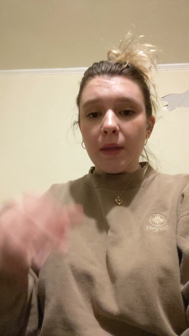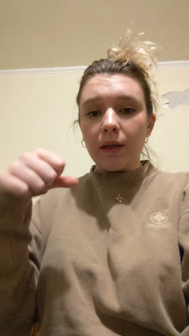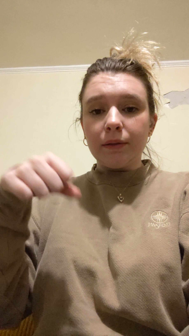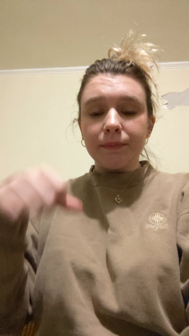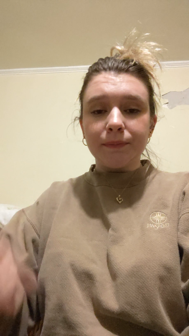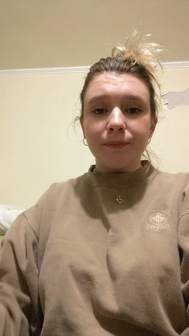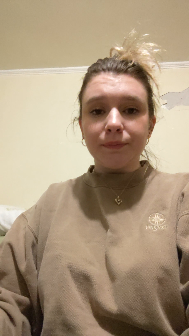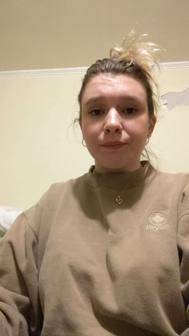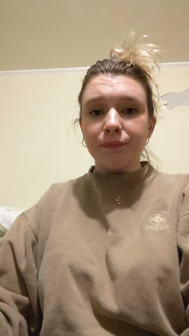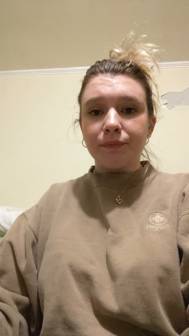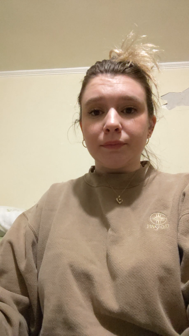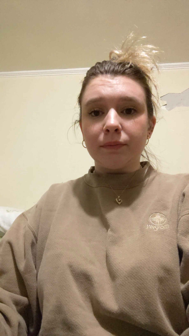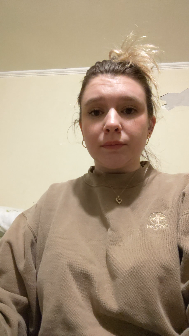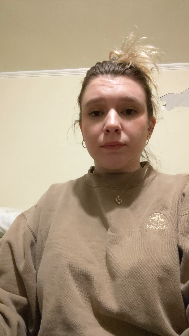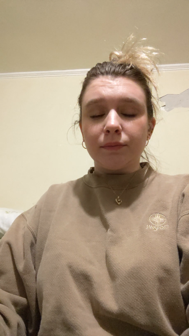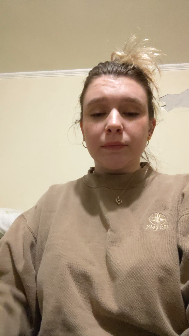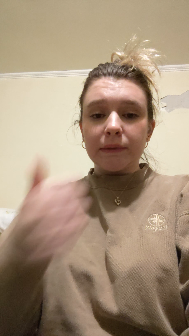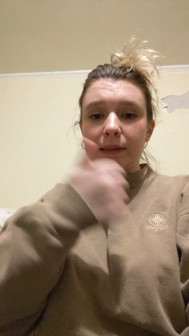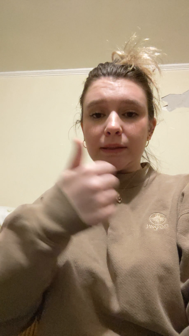each